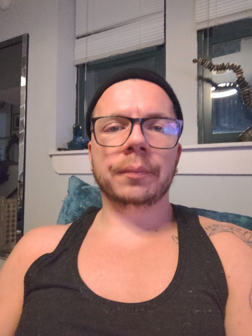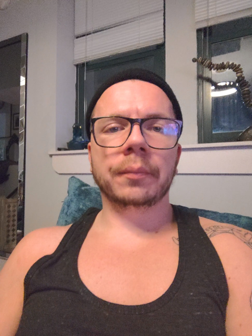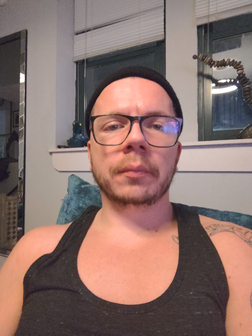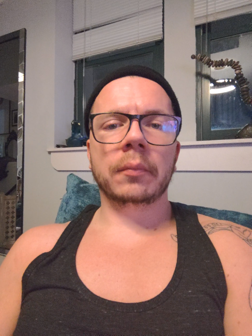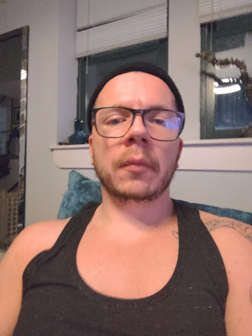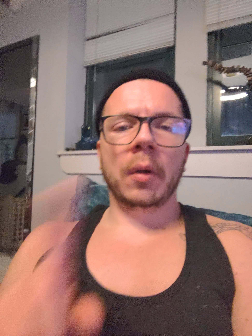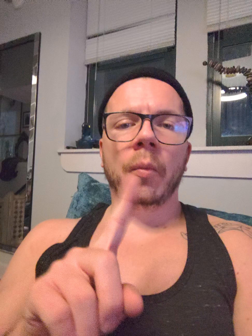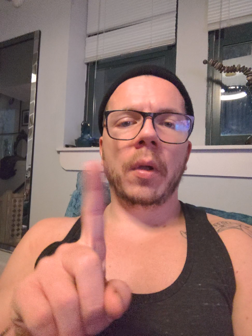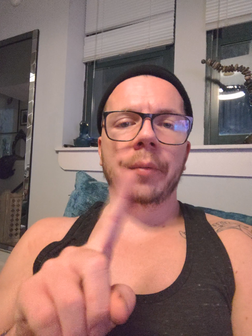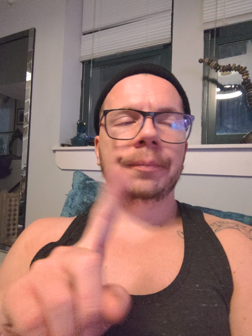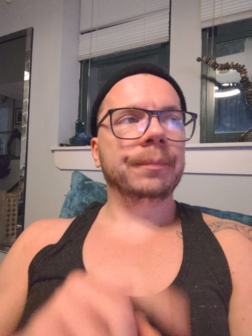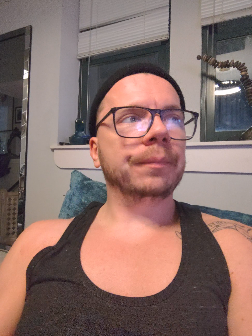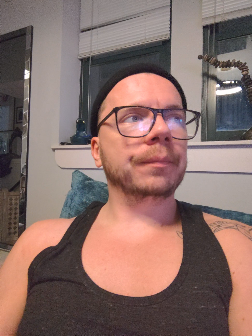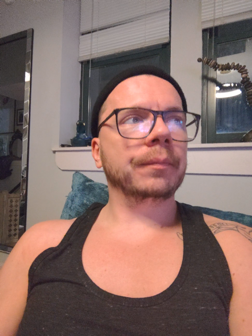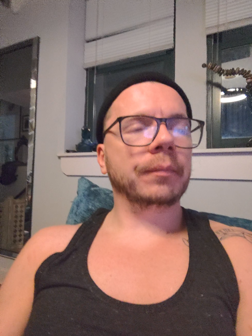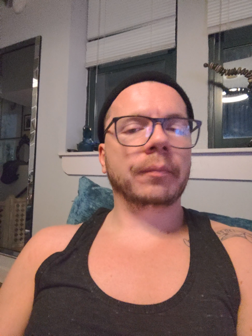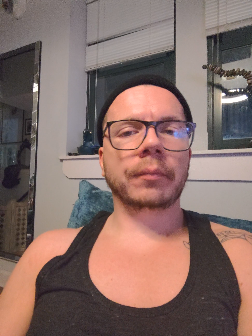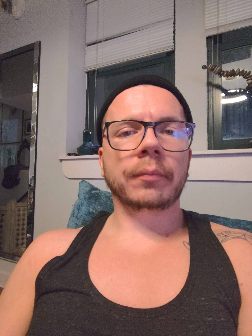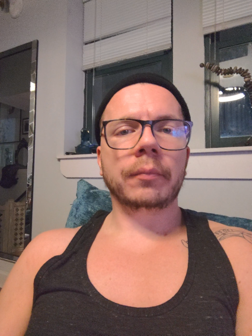where